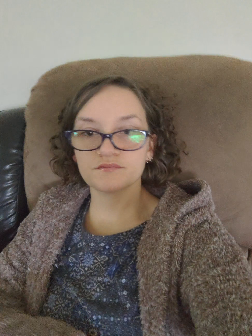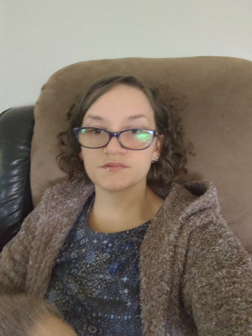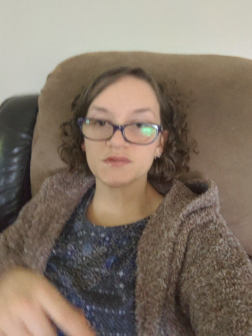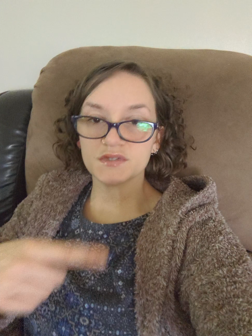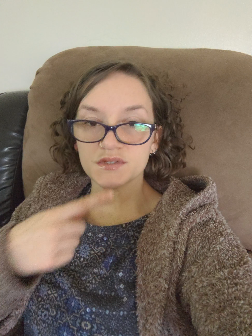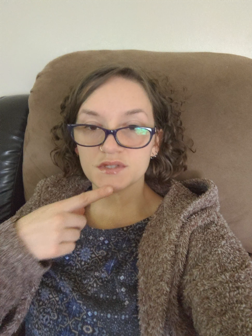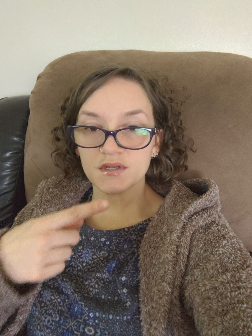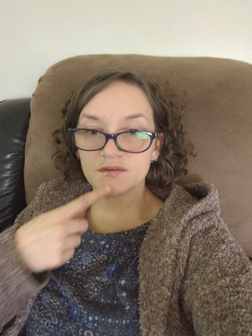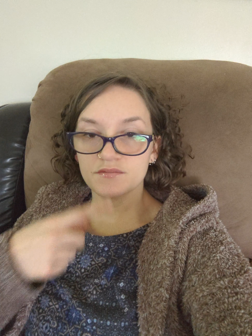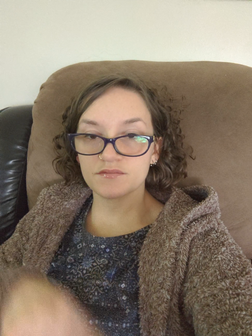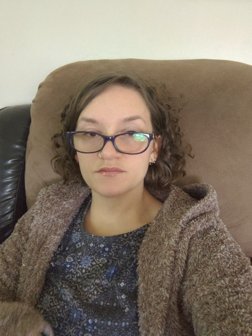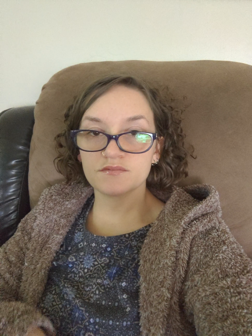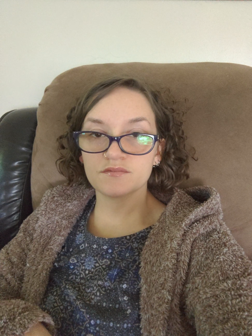say